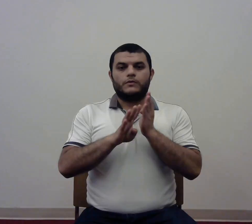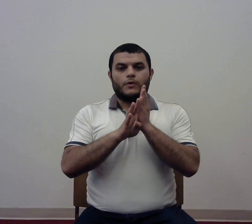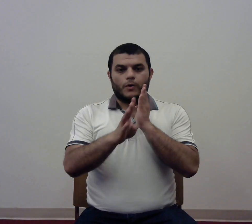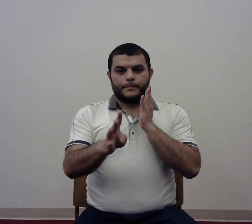növbə